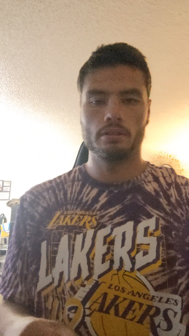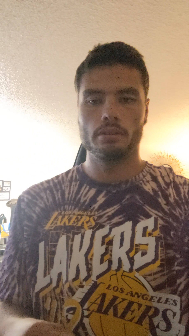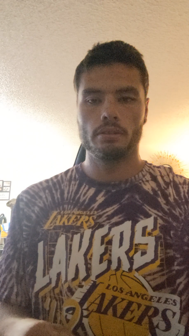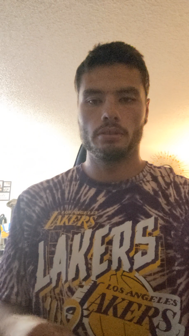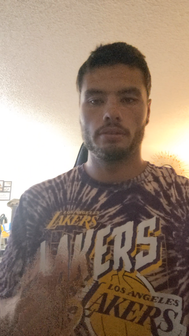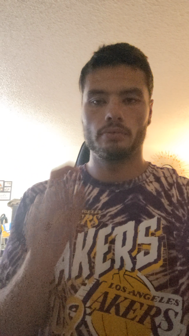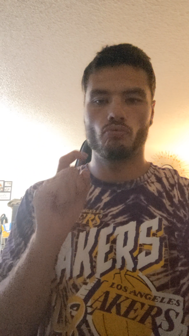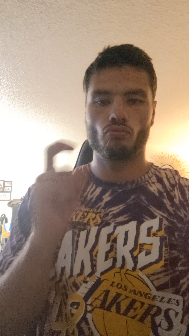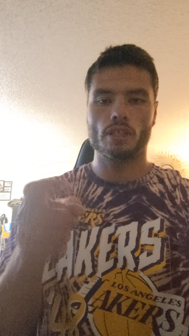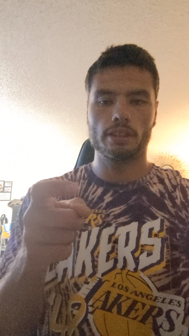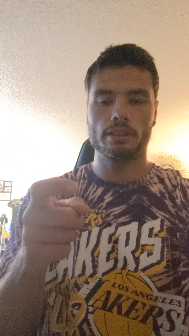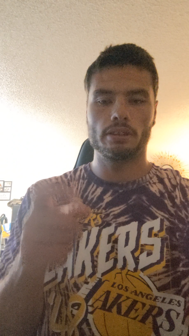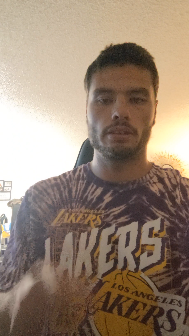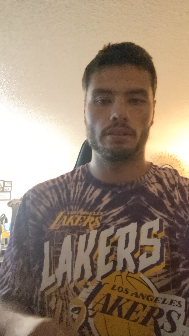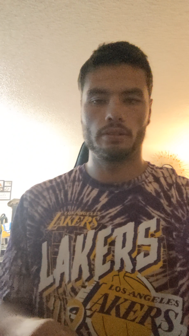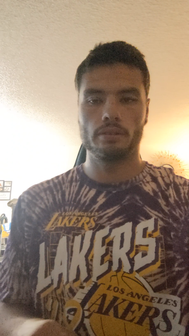present